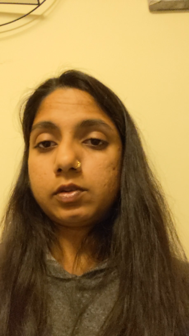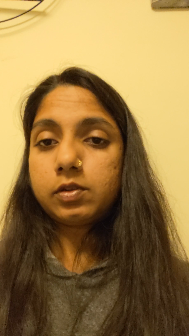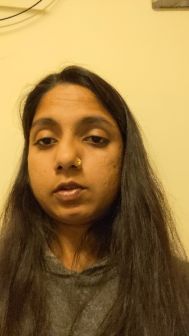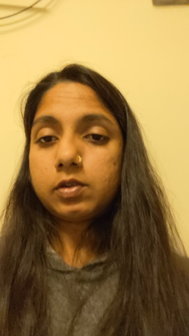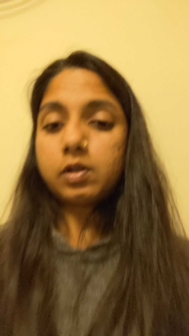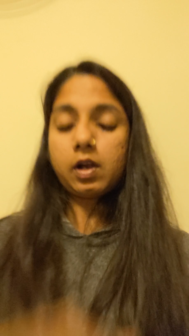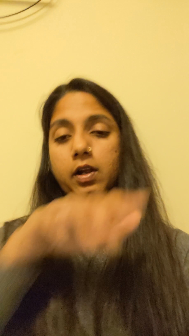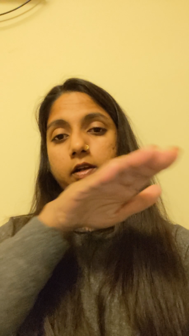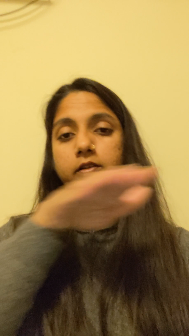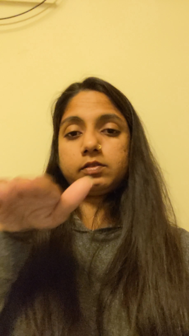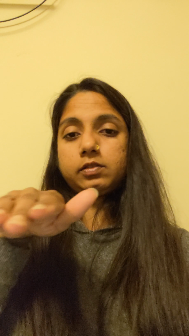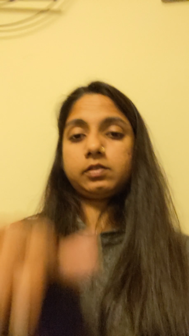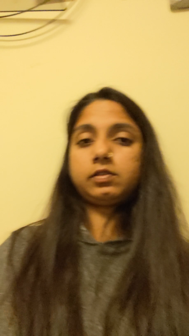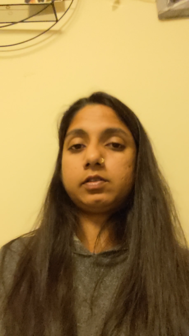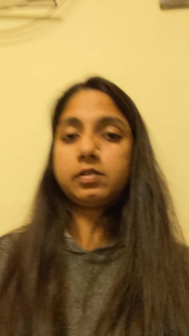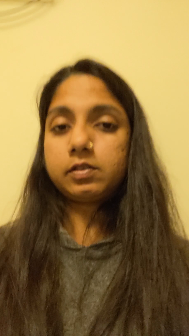nice